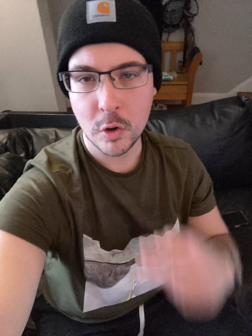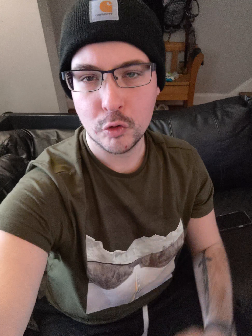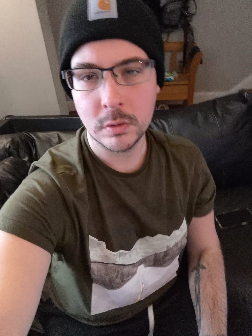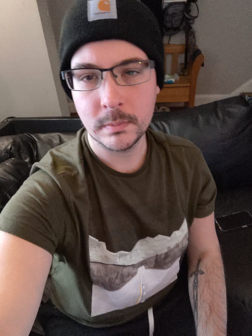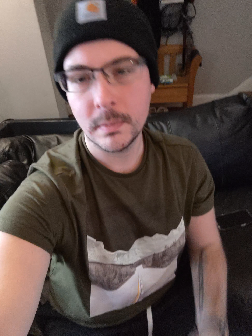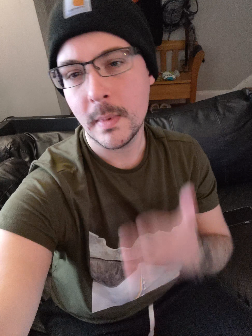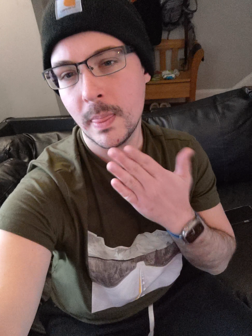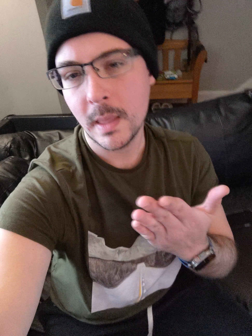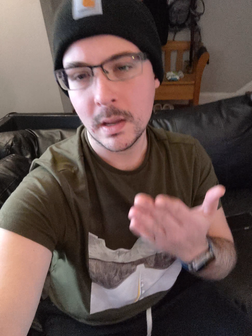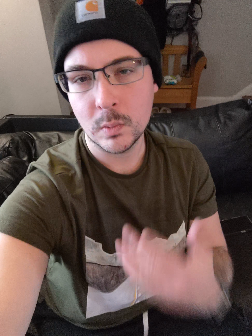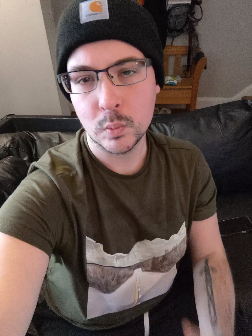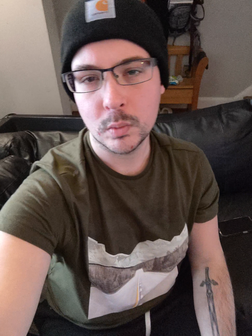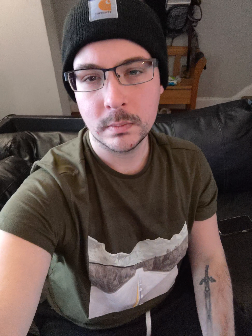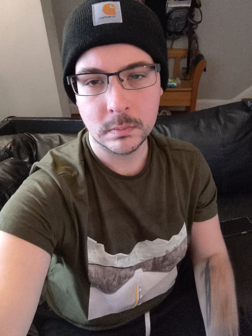thank you